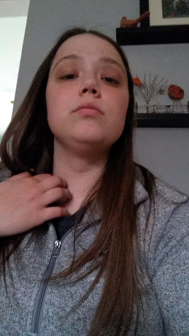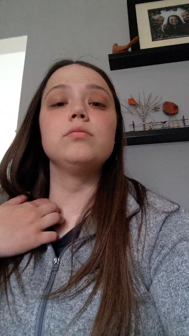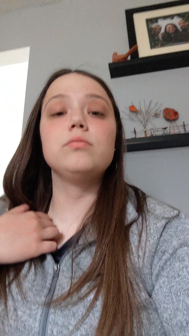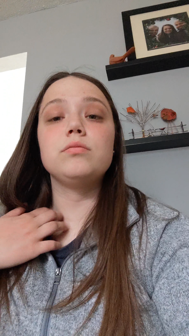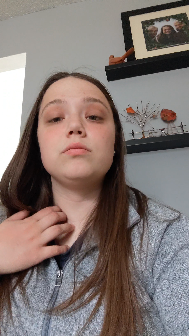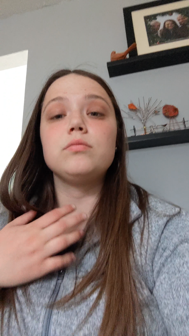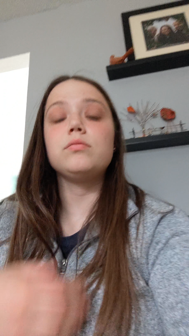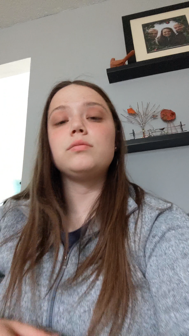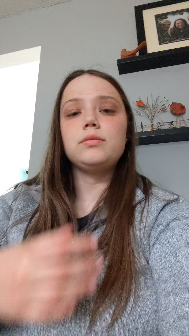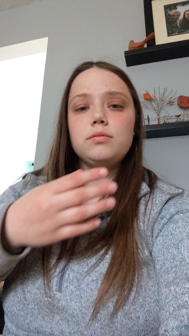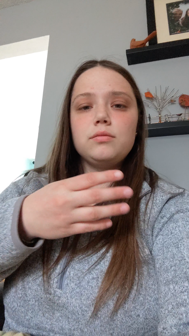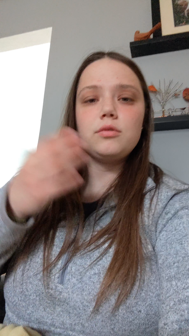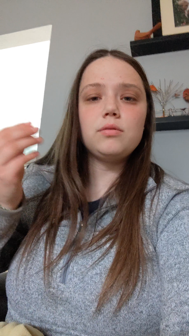and